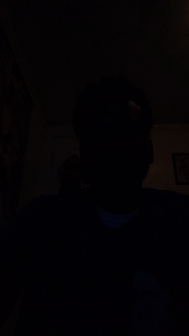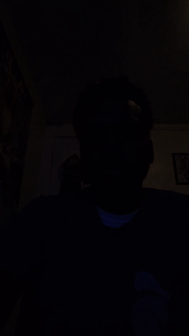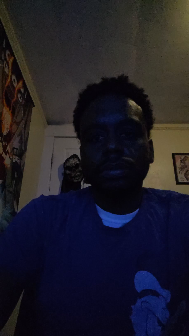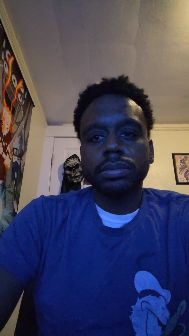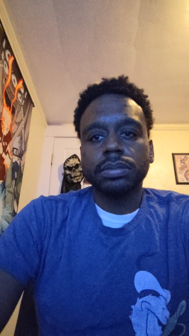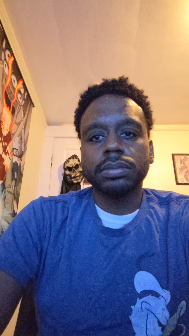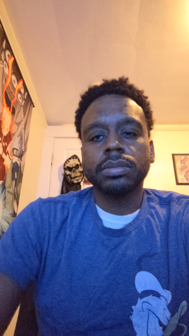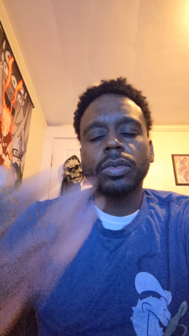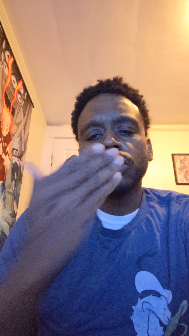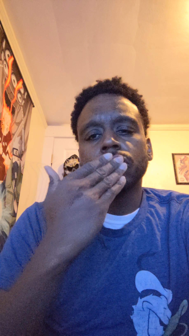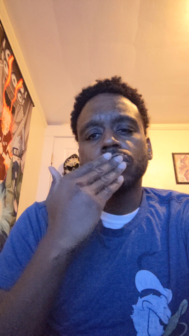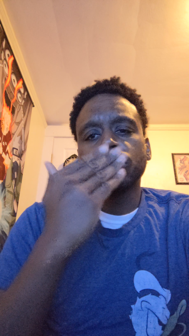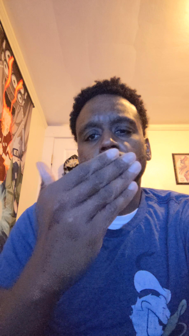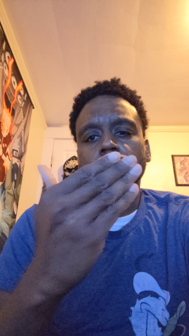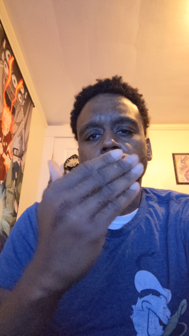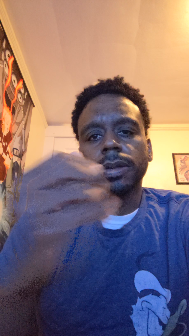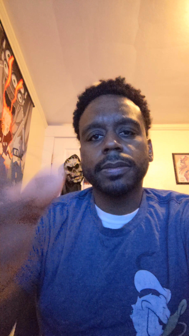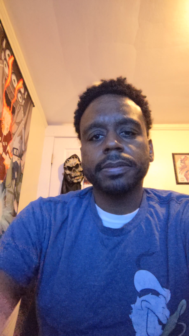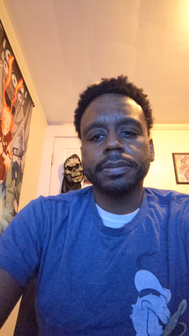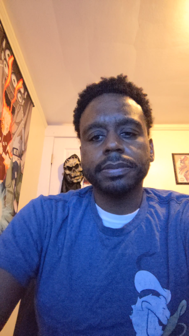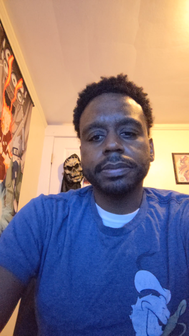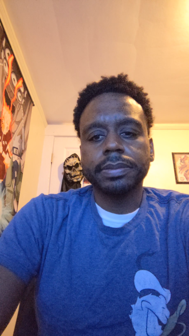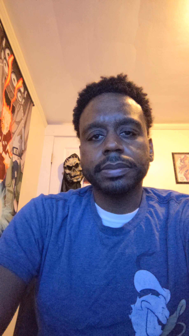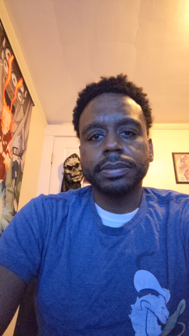good